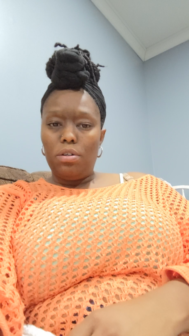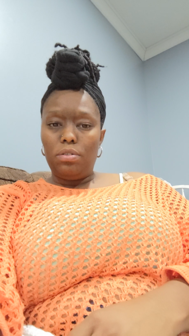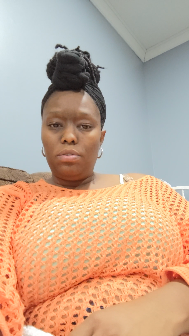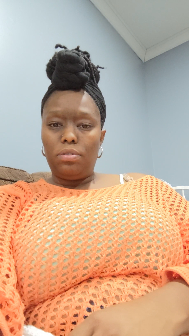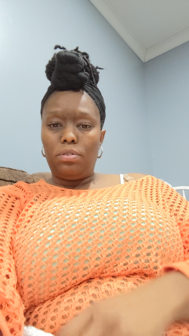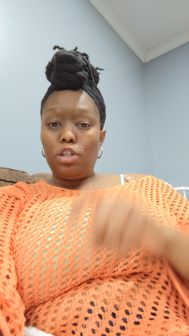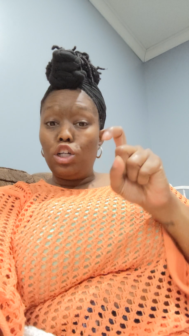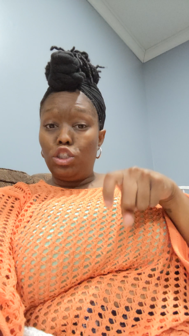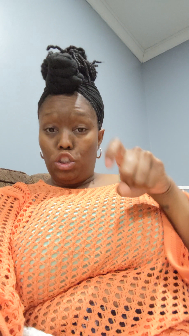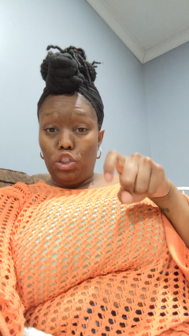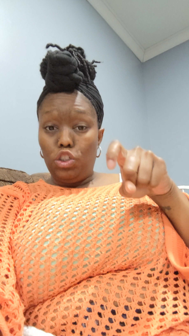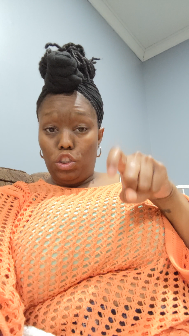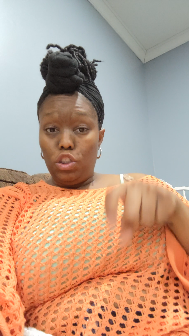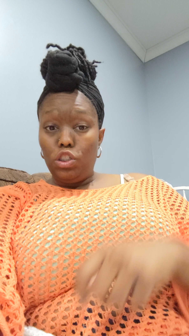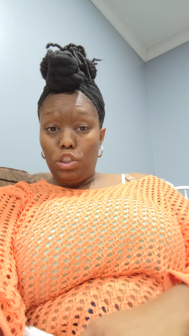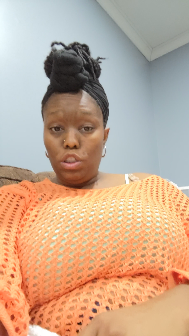should